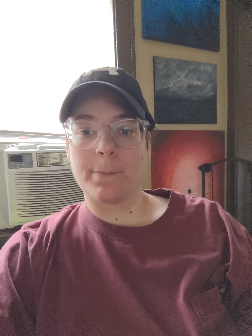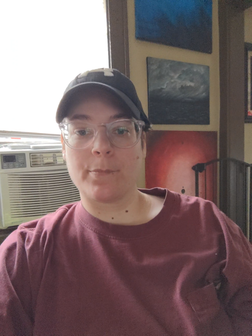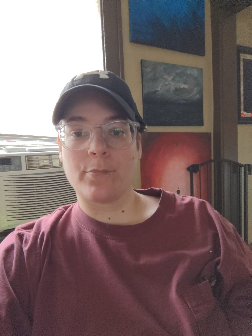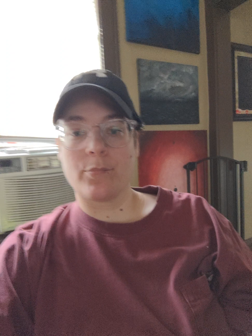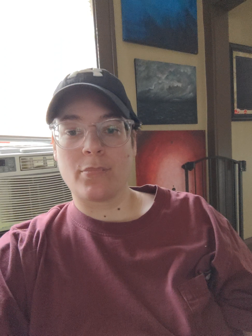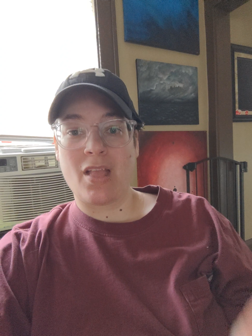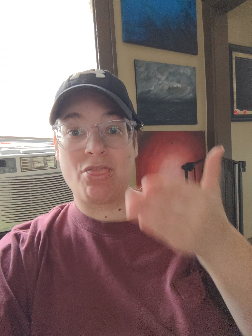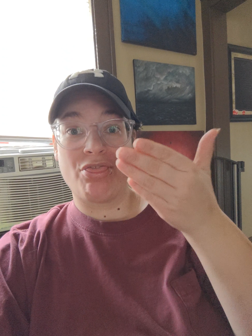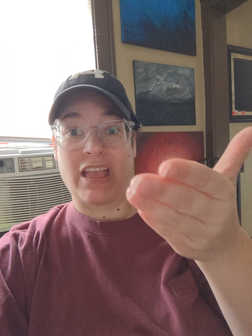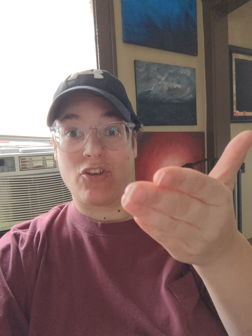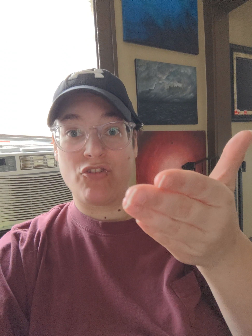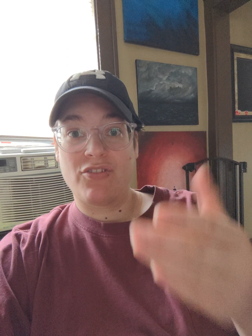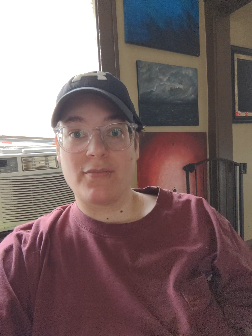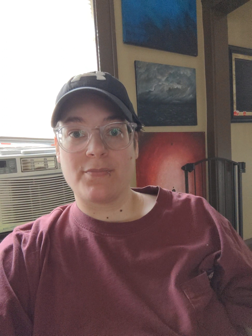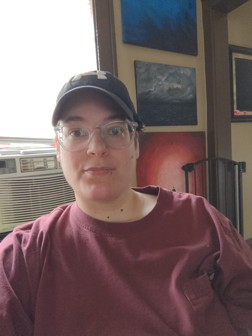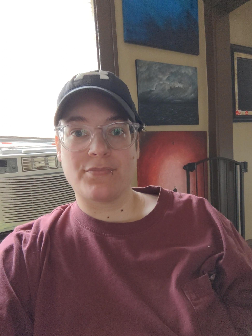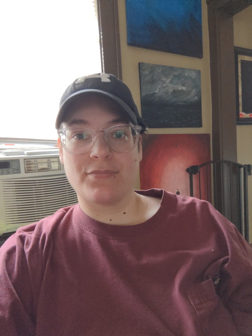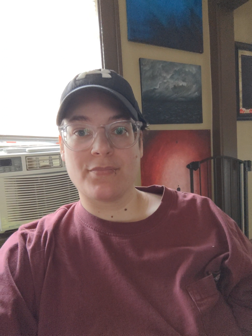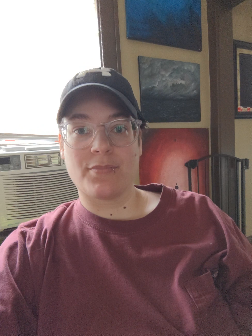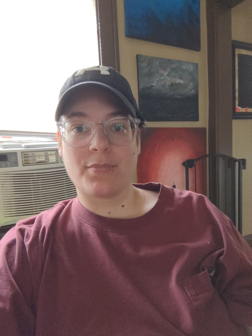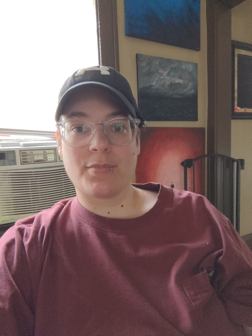there